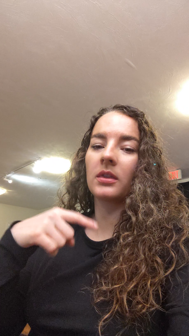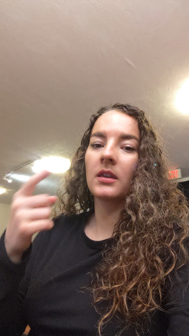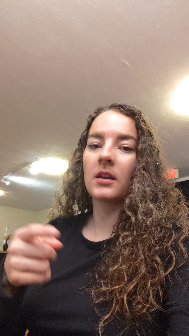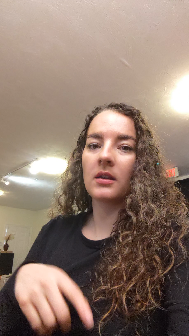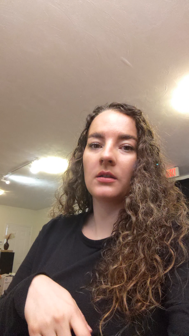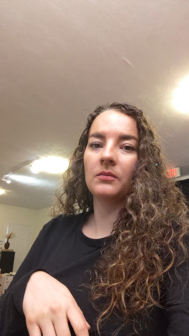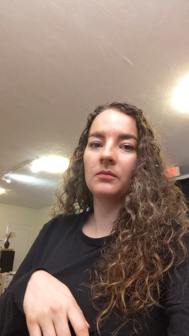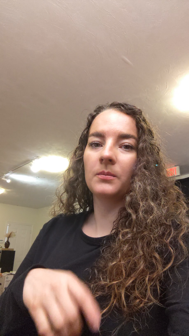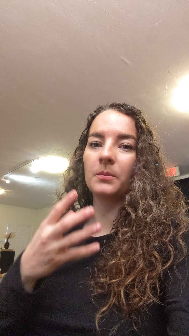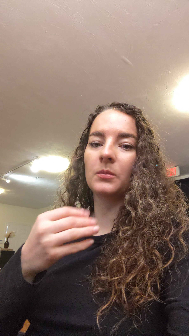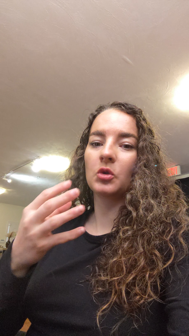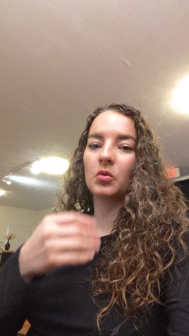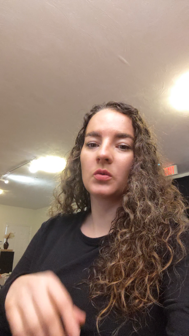poor